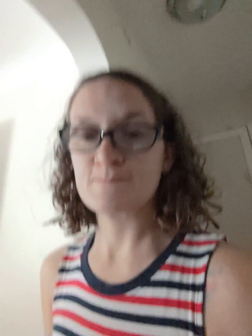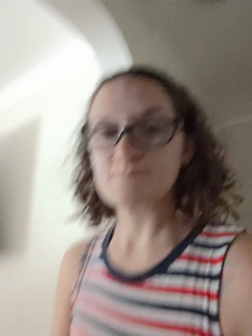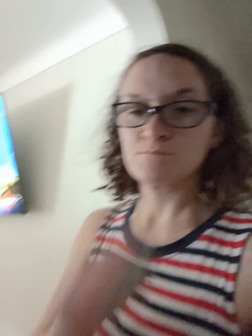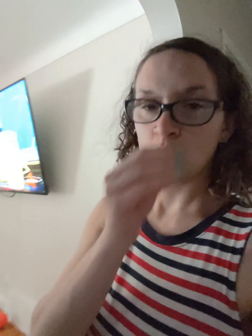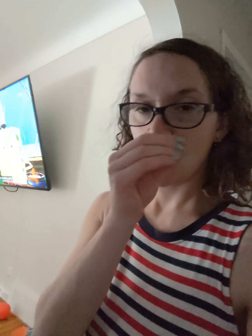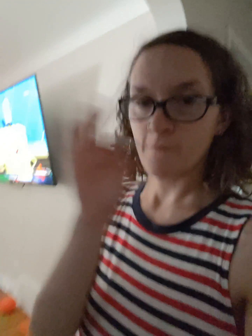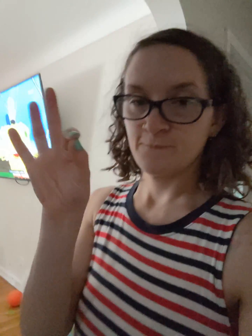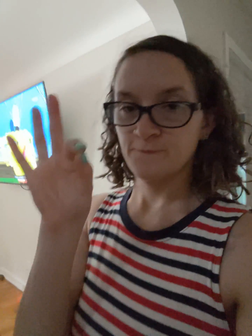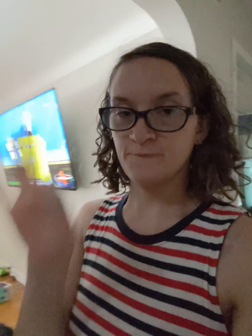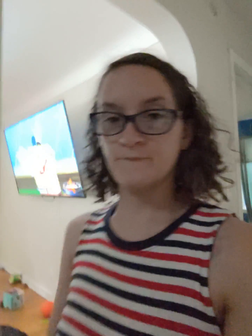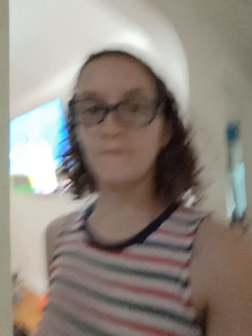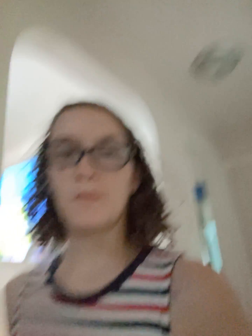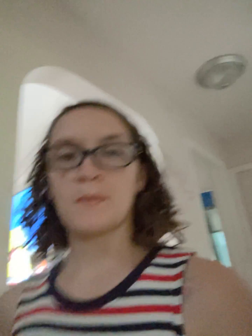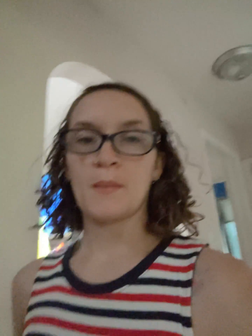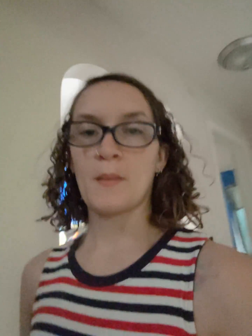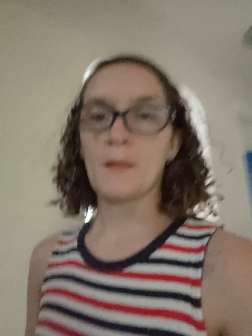off